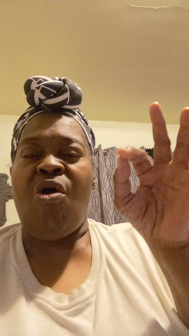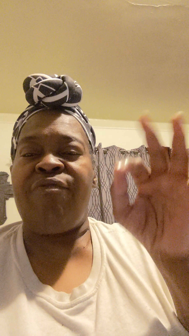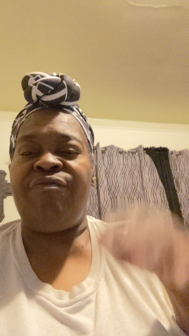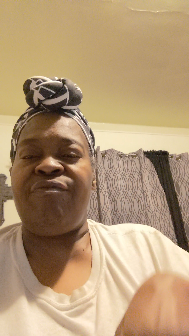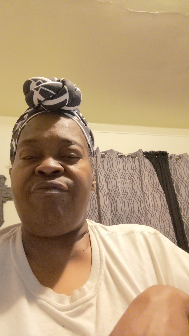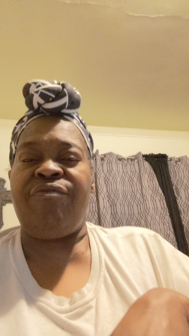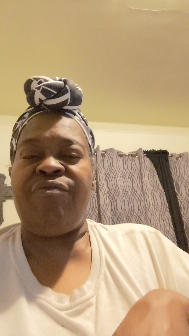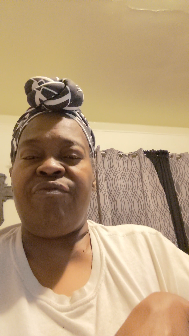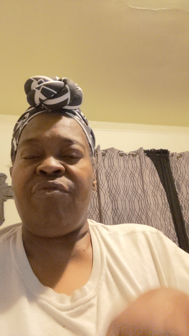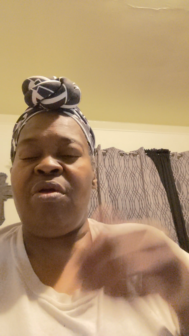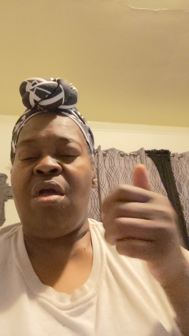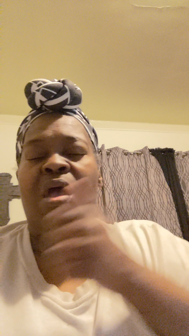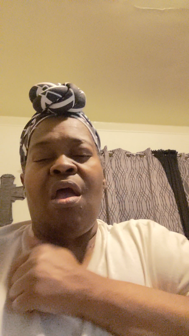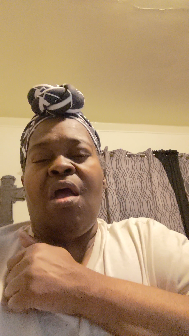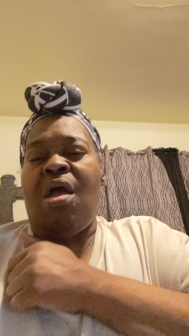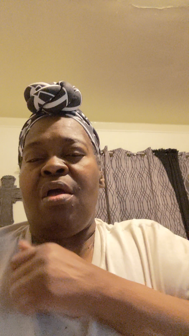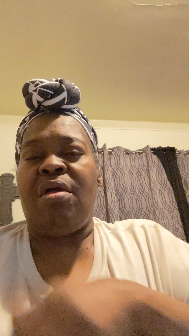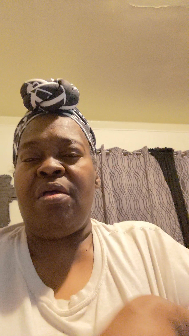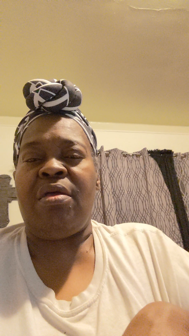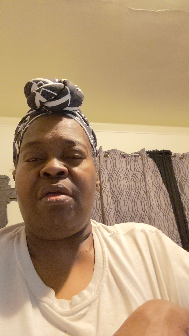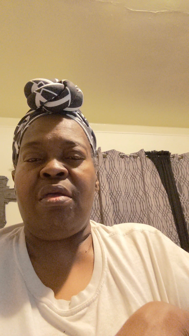hug